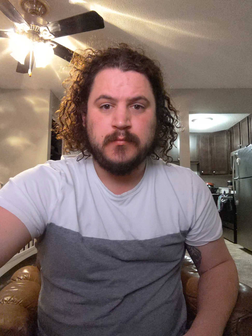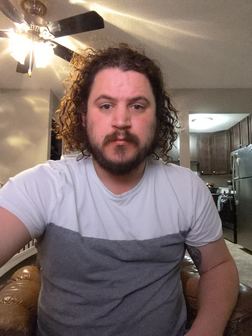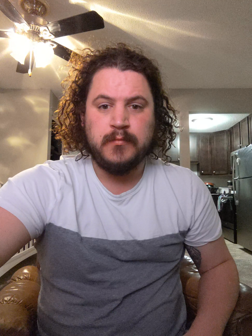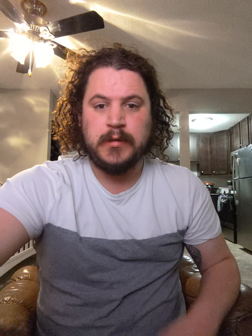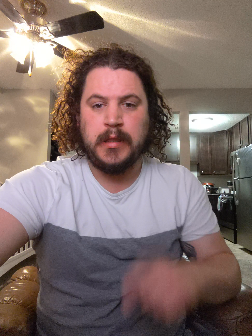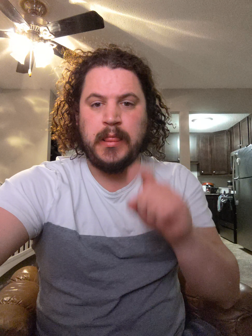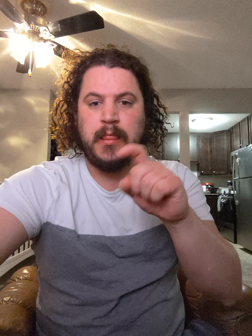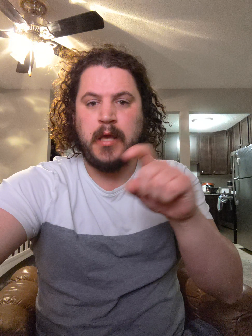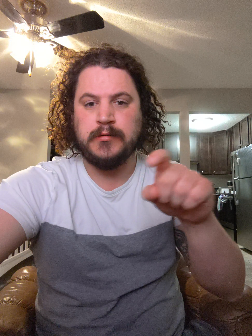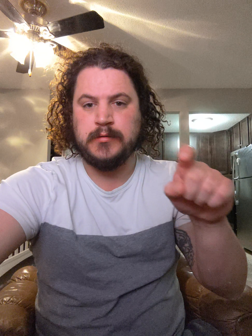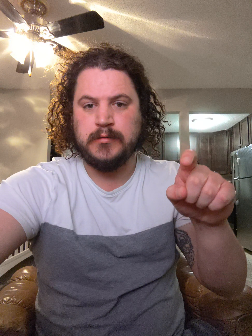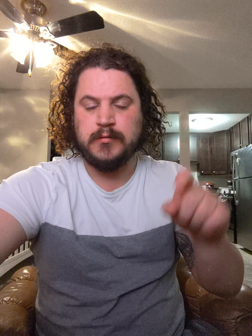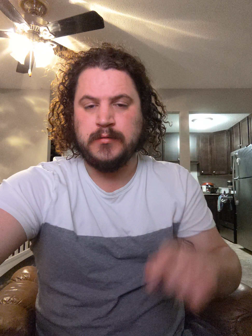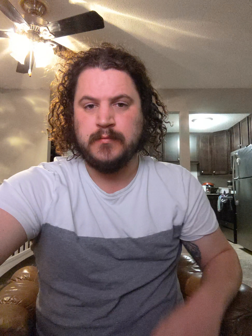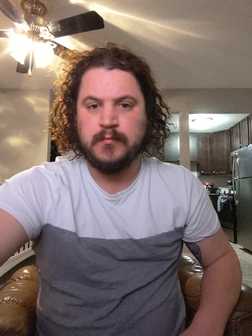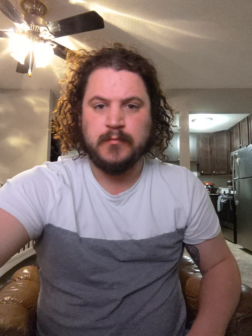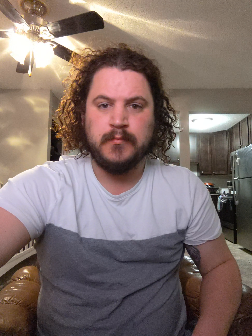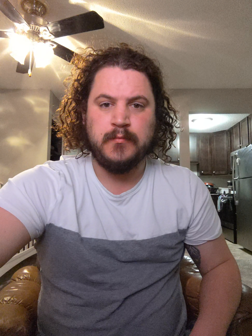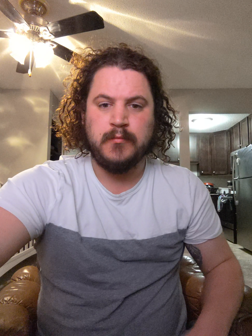closet